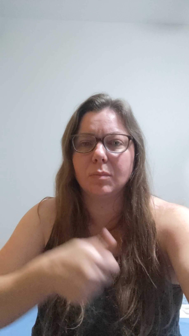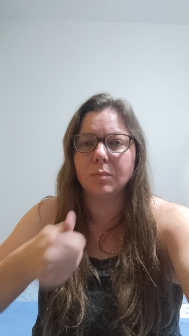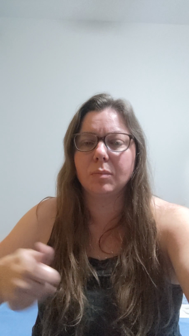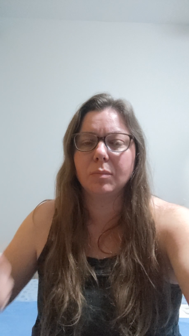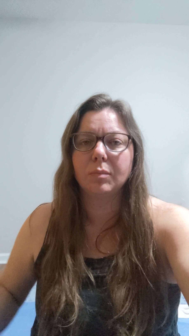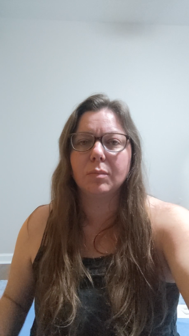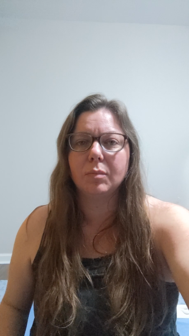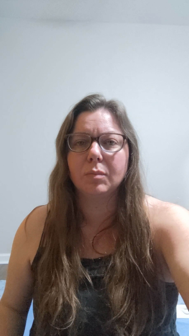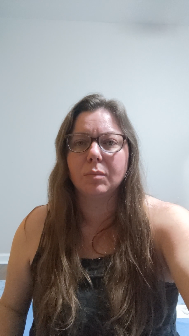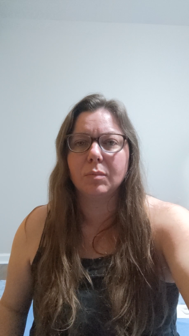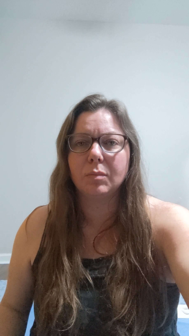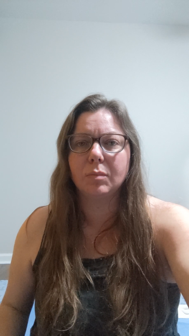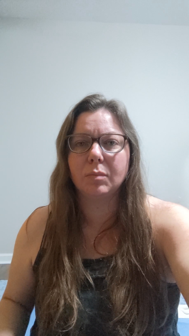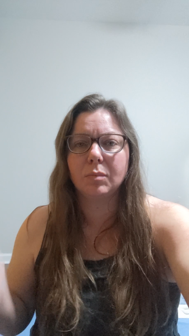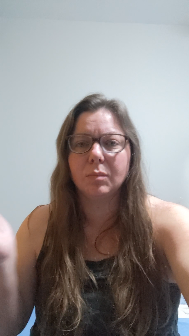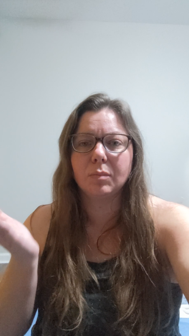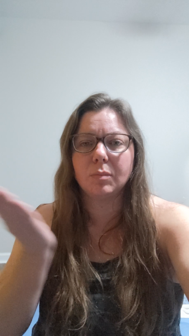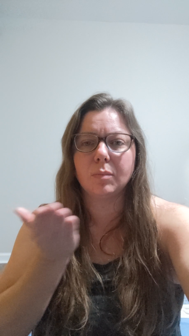carry